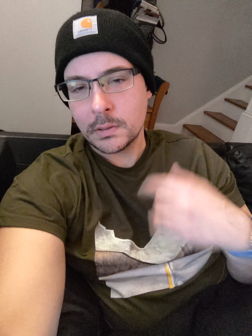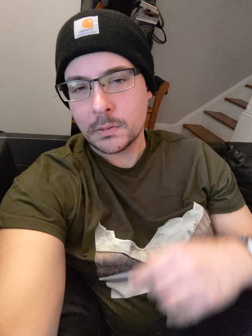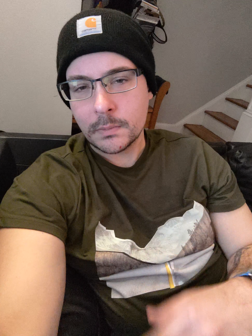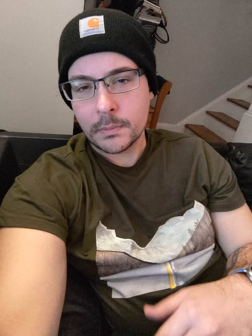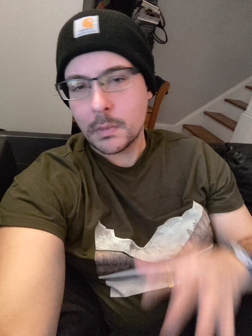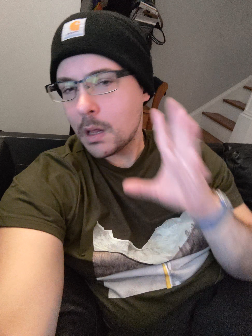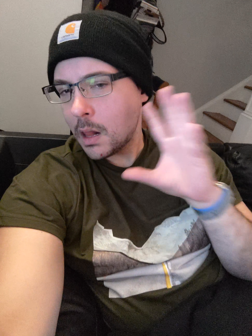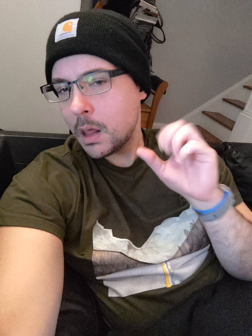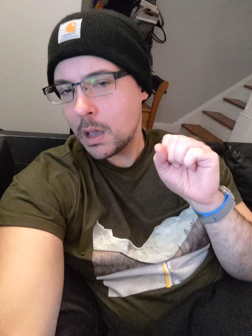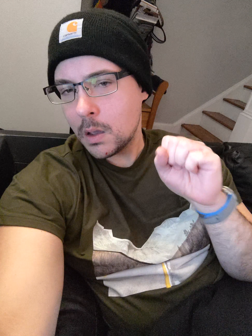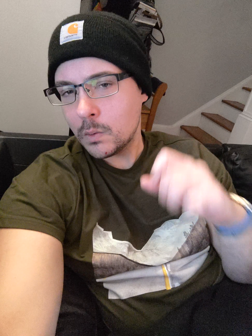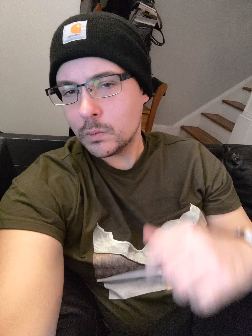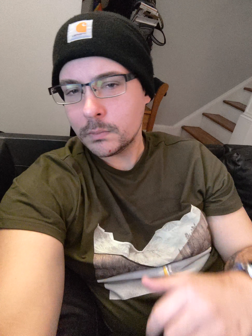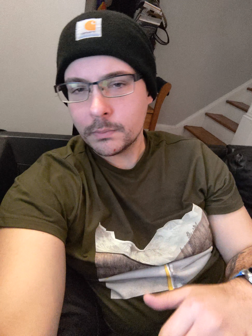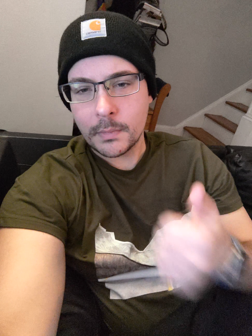loud